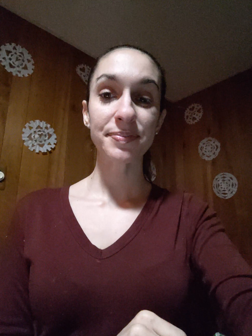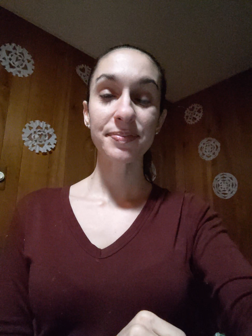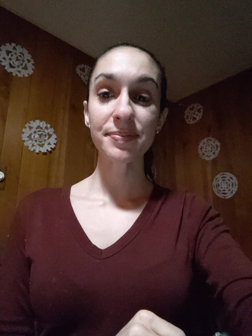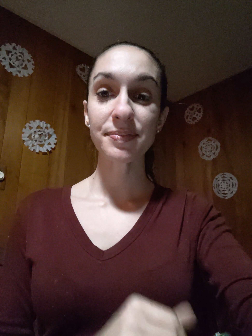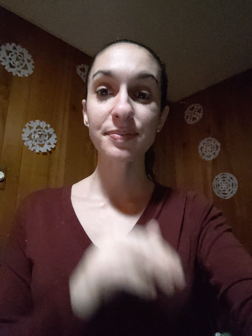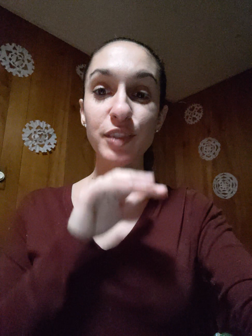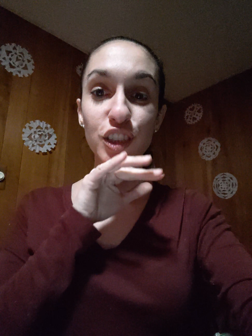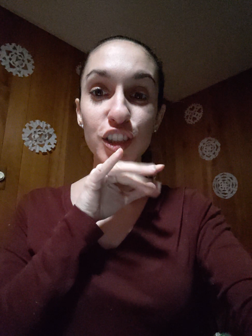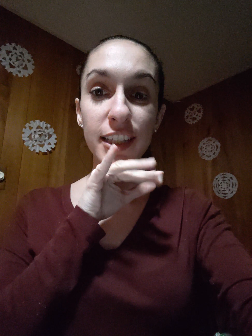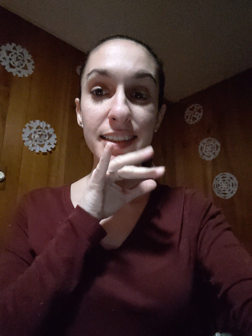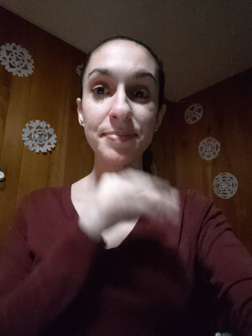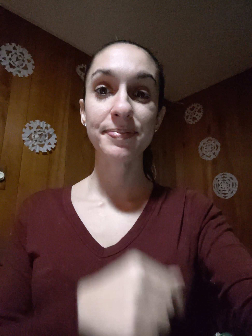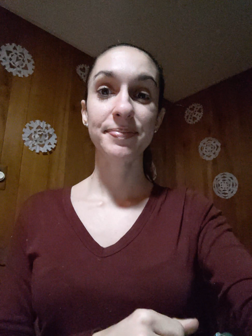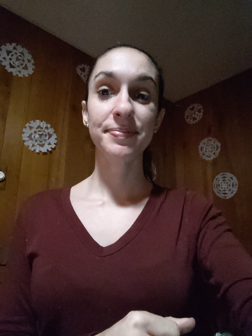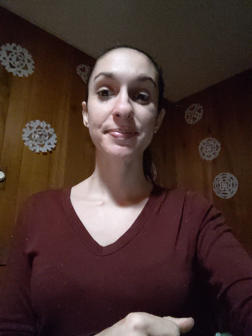dirty